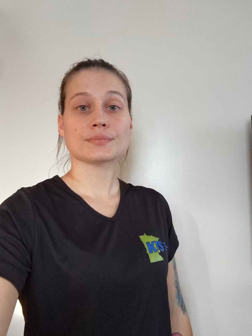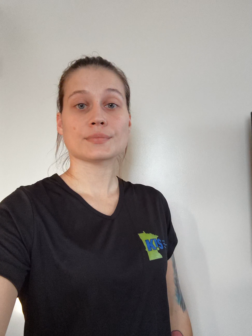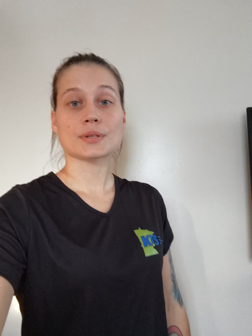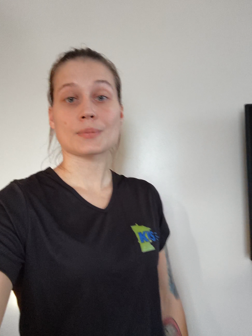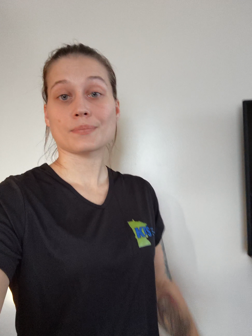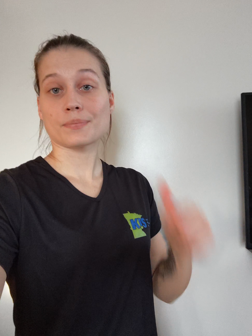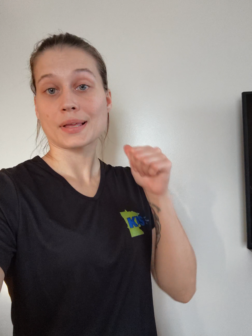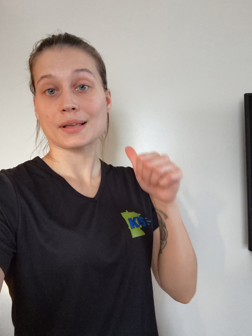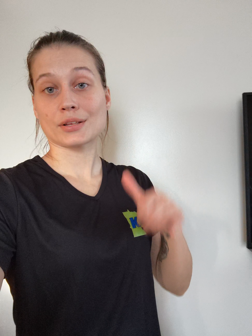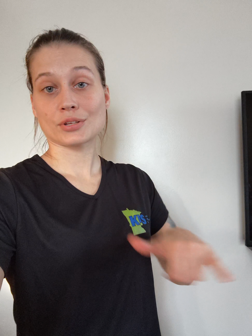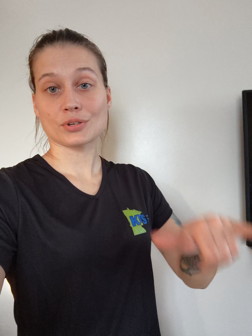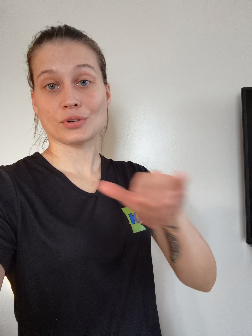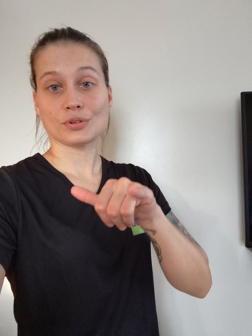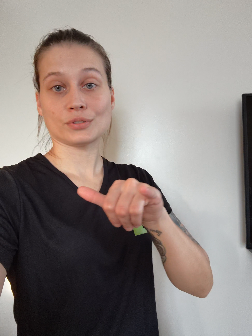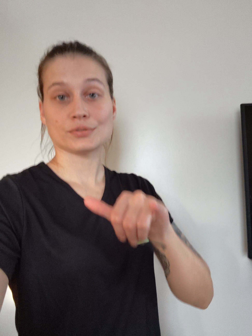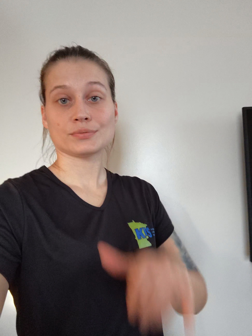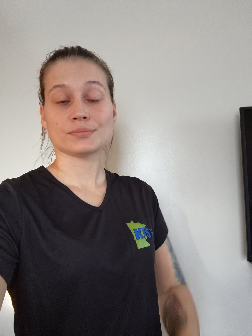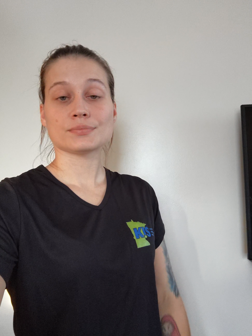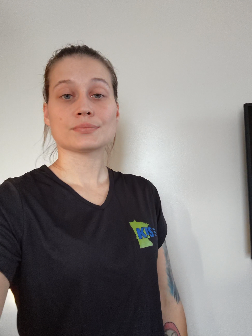backyard